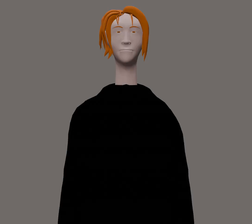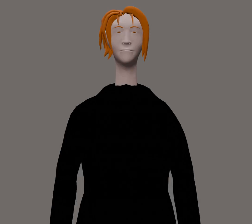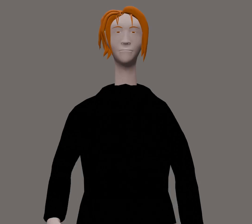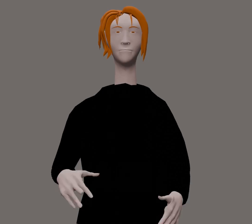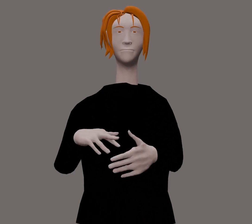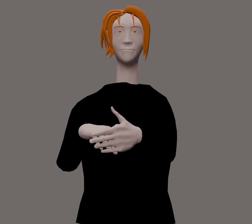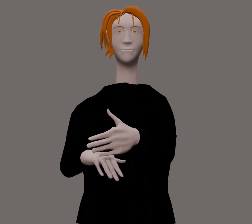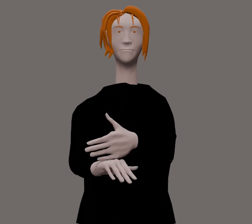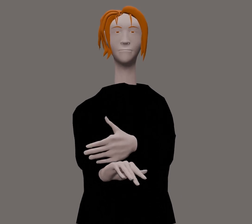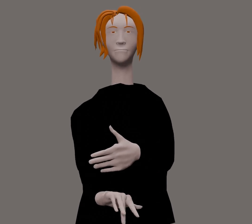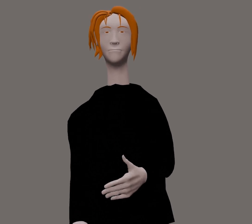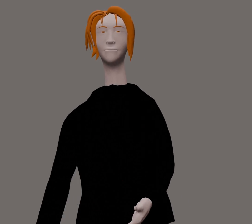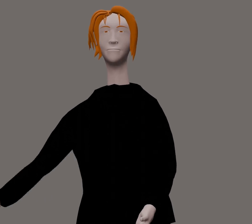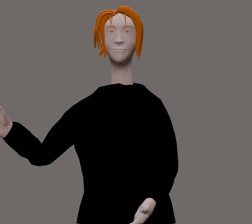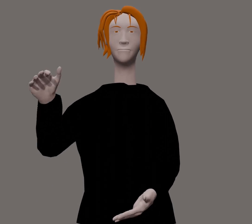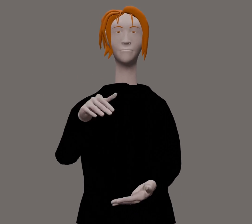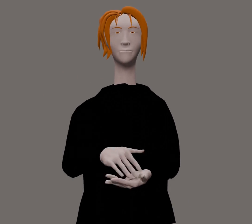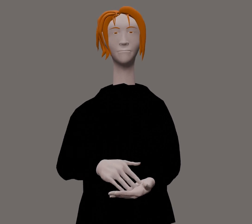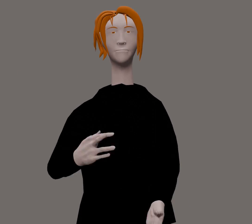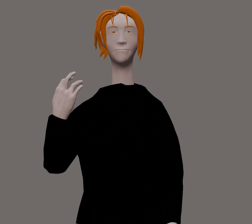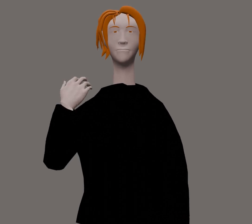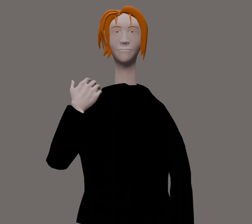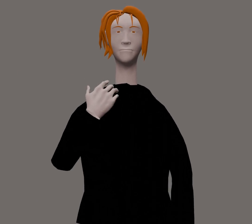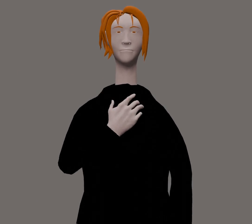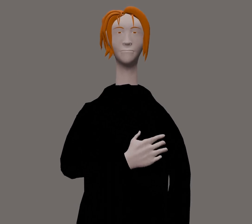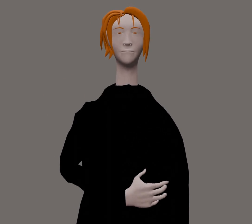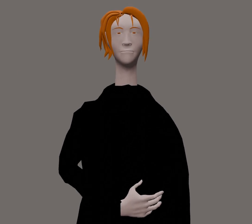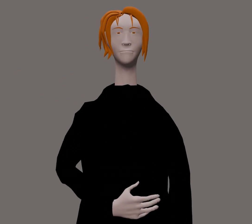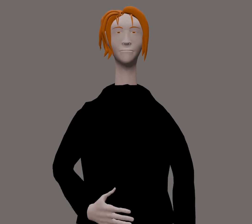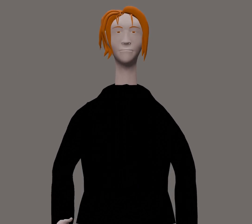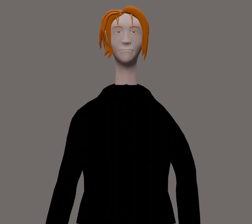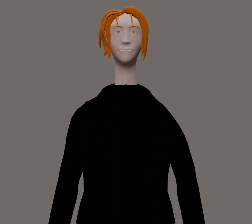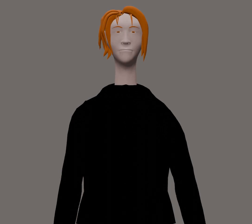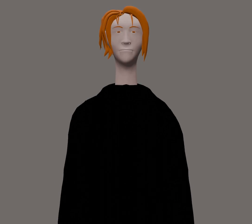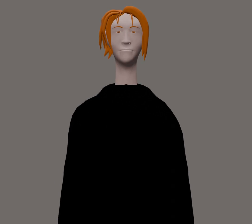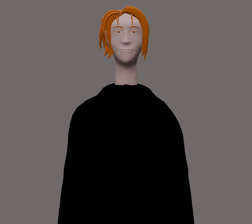Born Again Christian